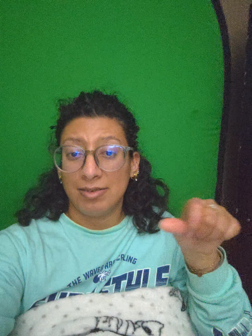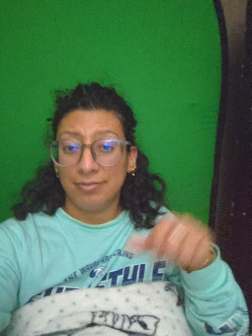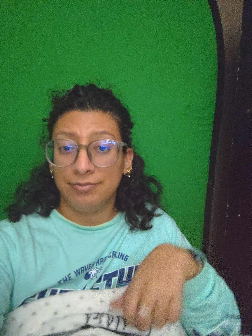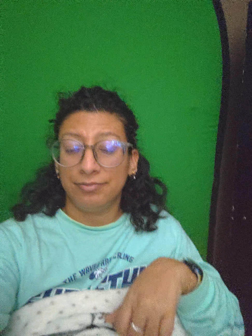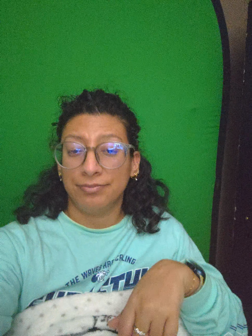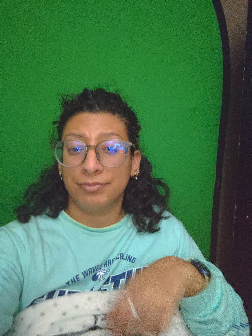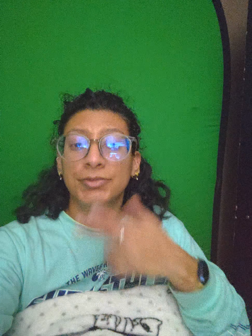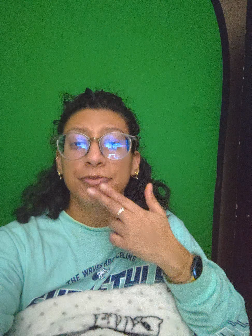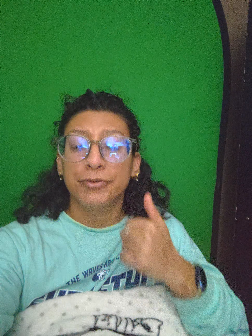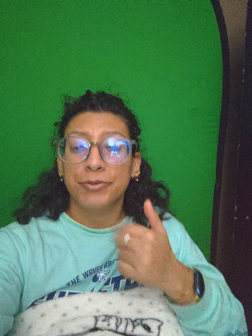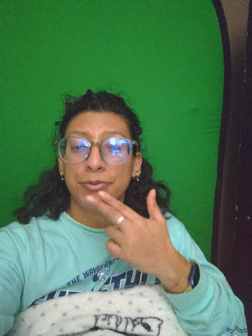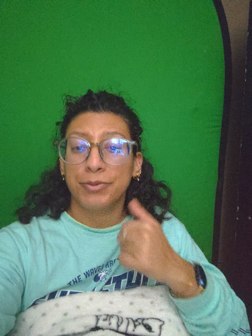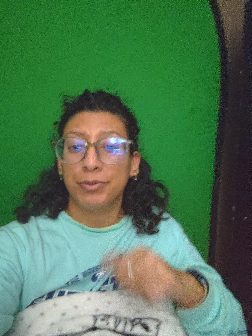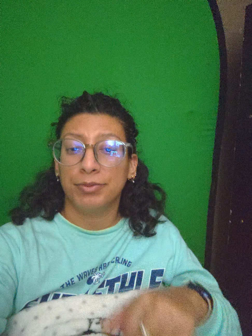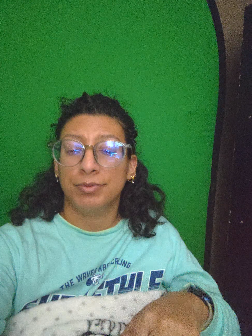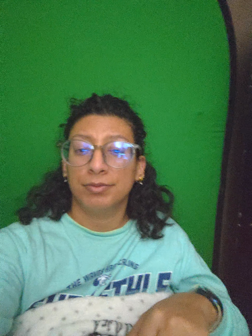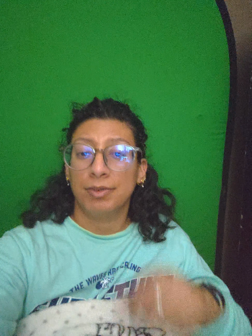cute